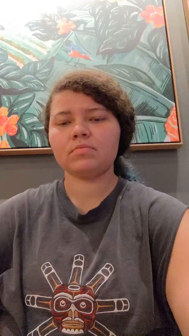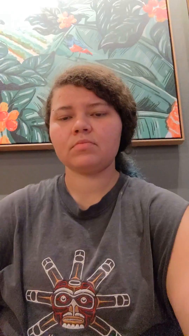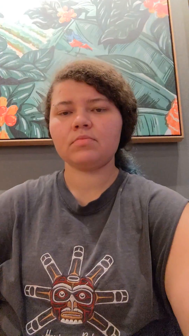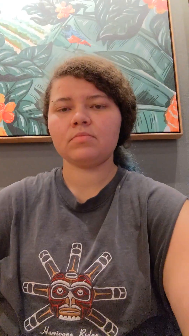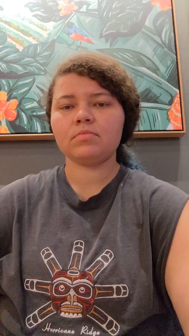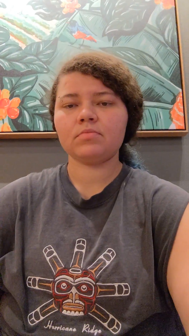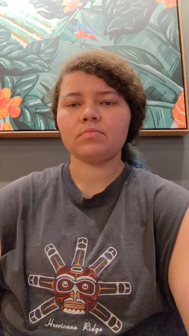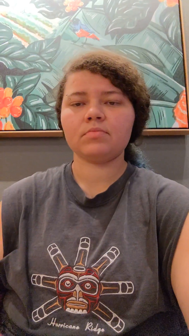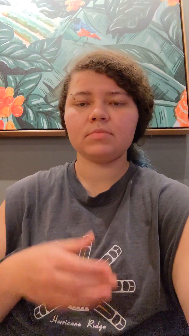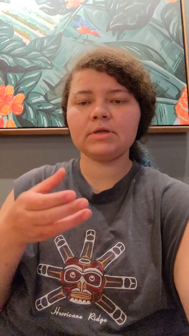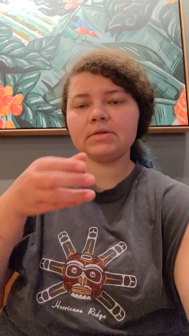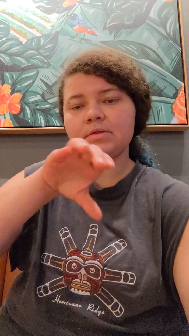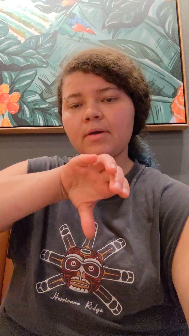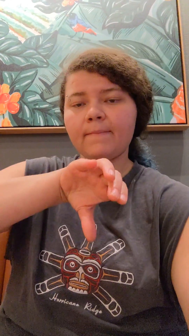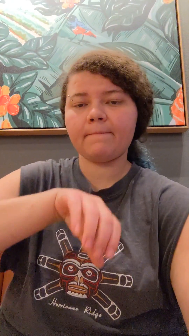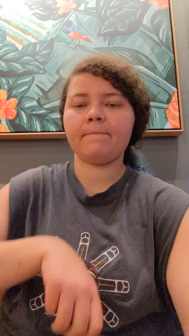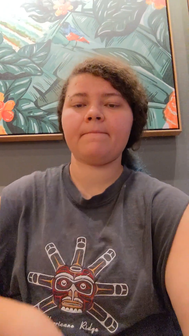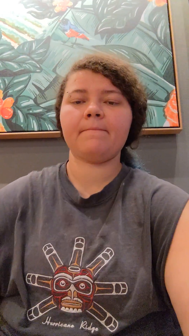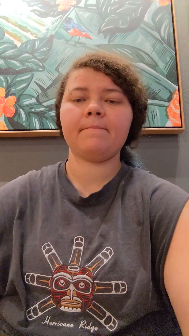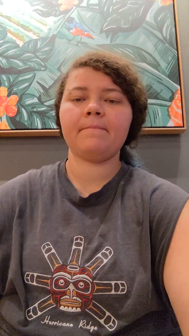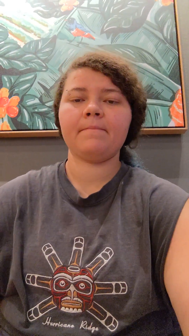dump